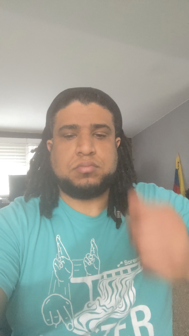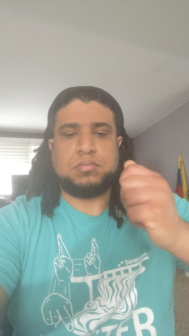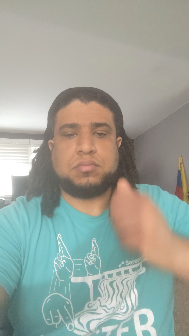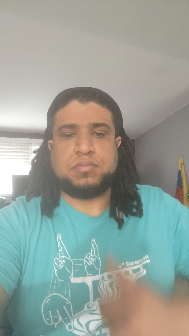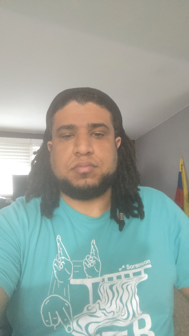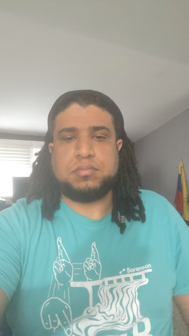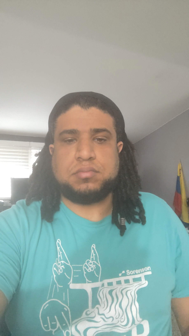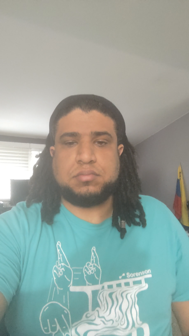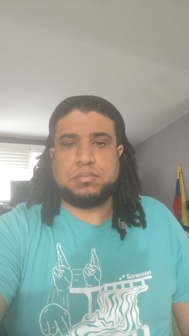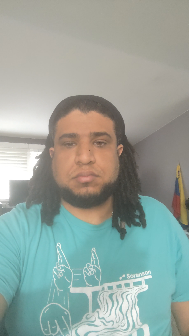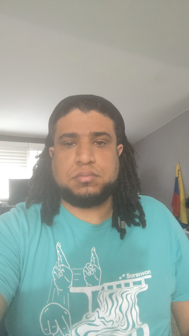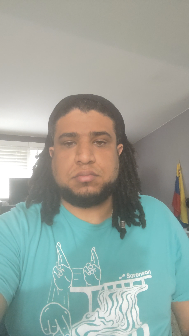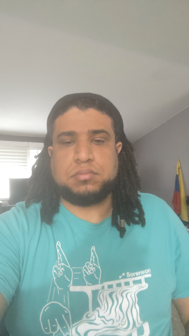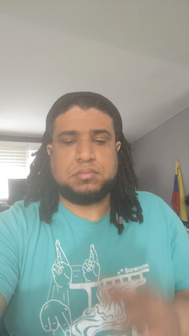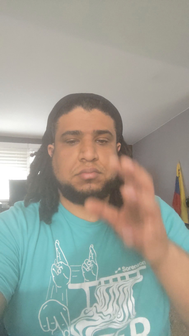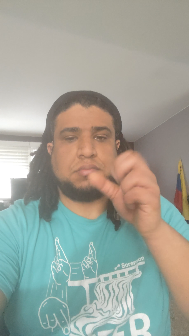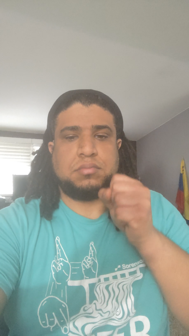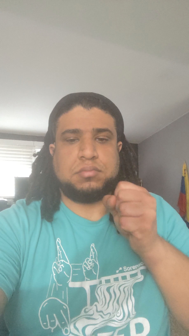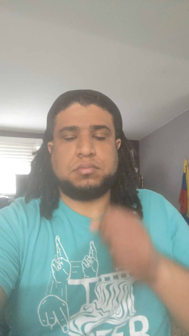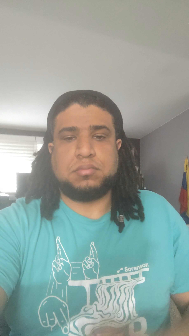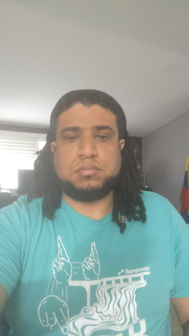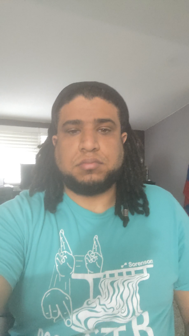get